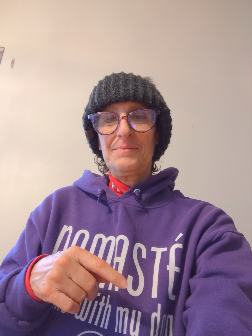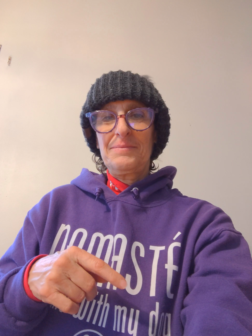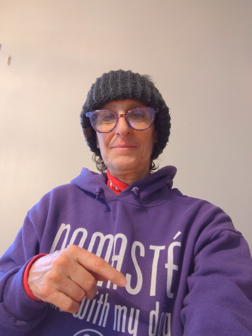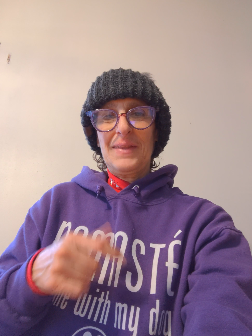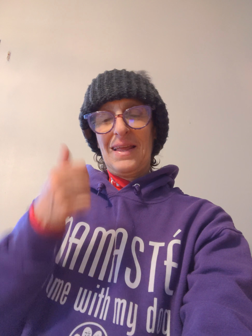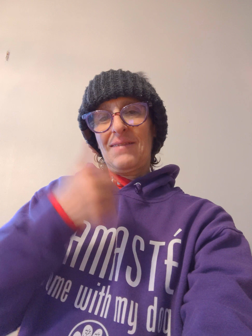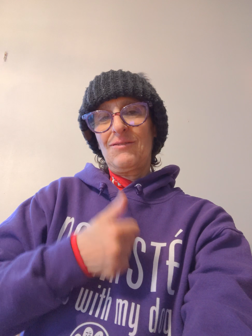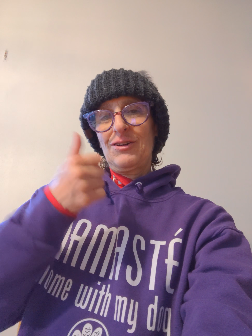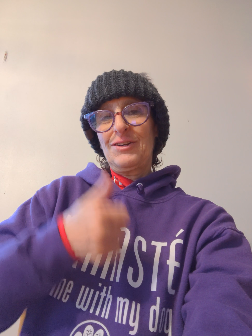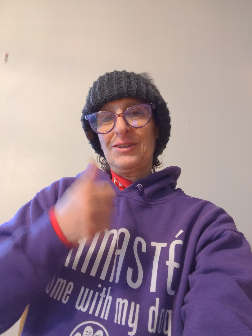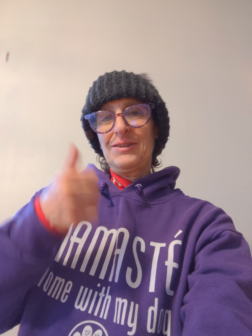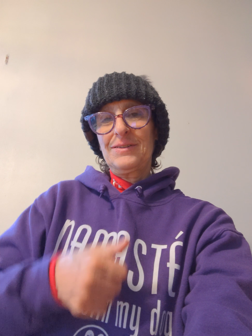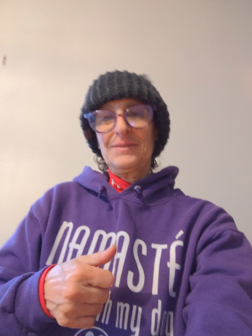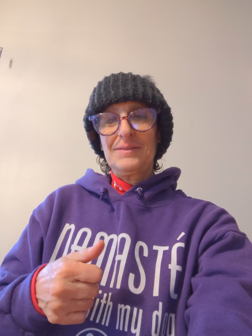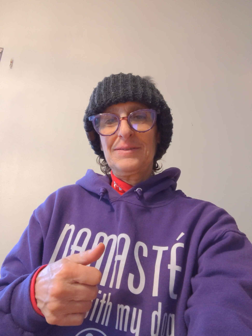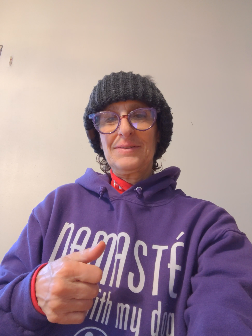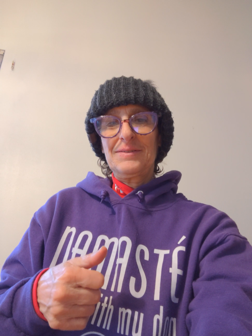every